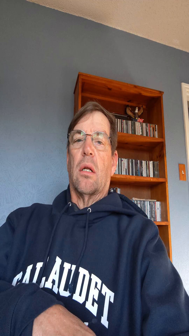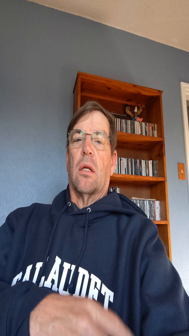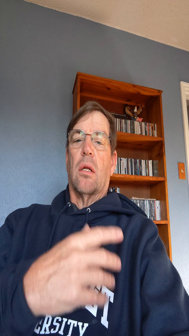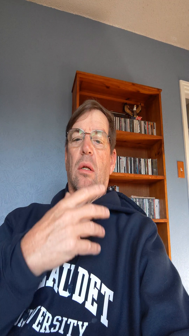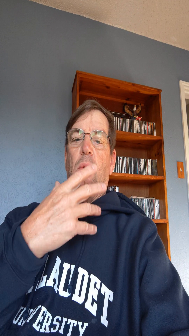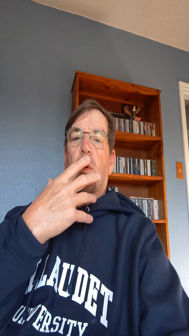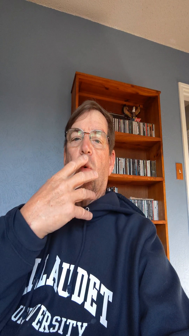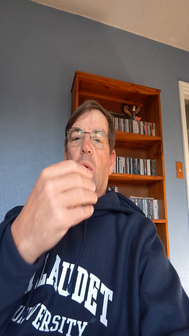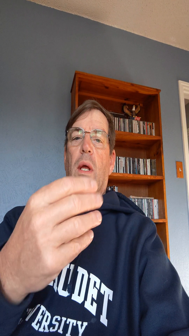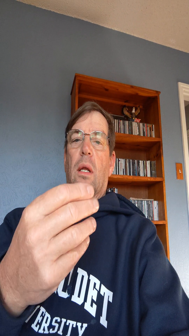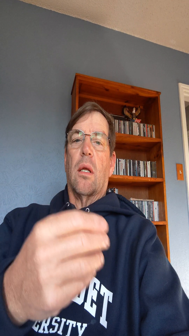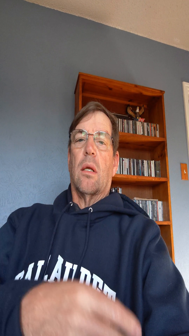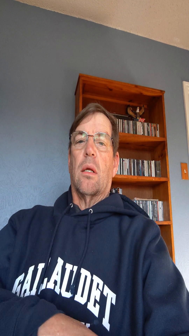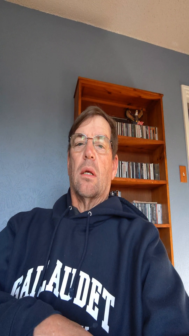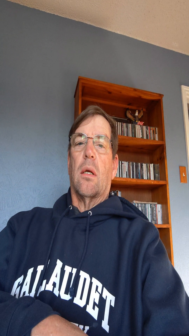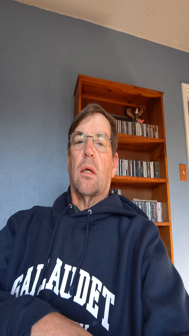wet